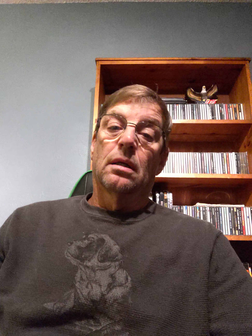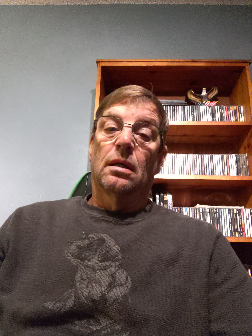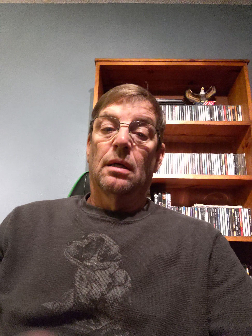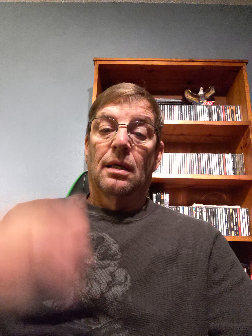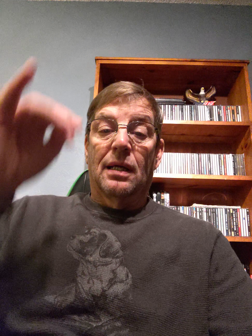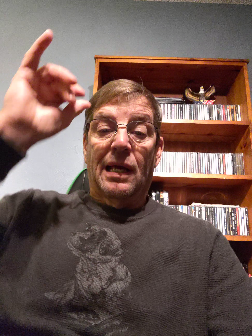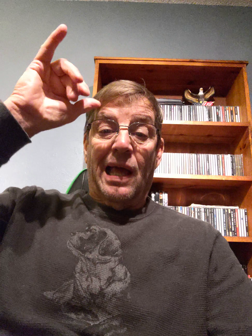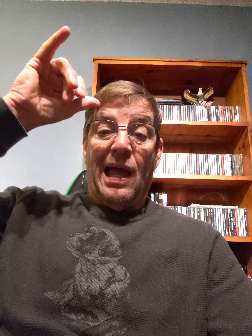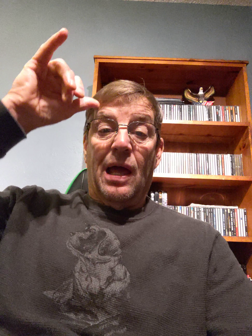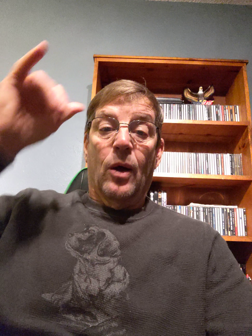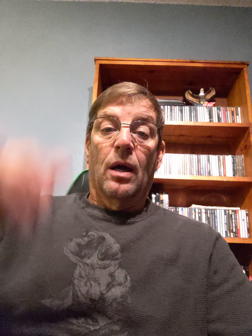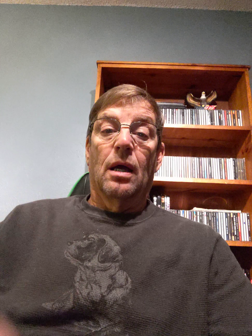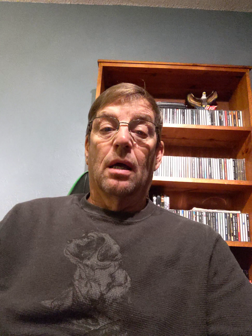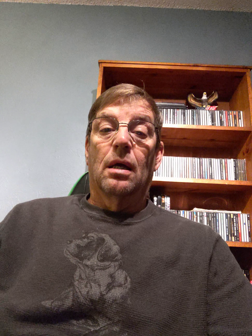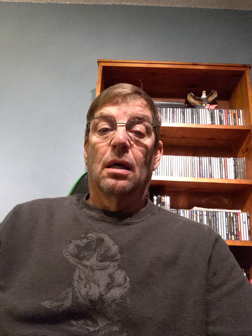cow